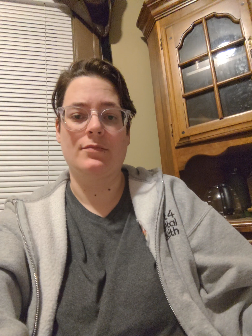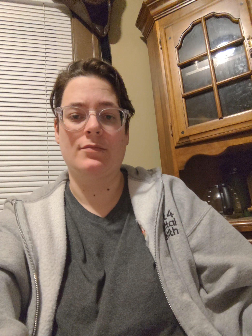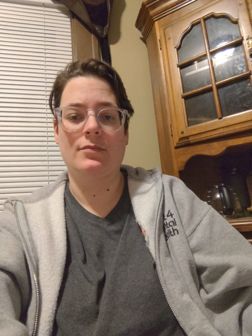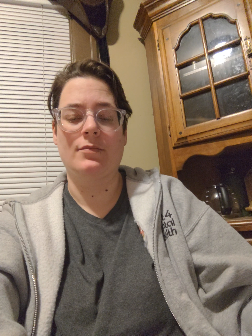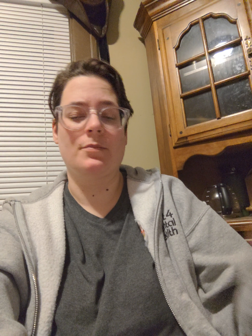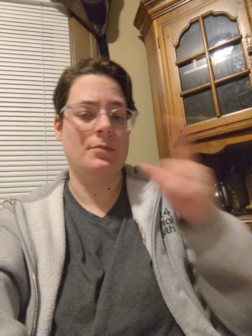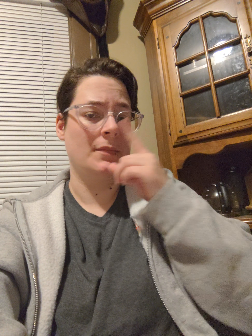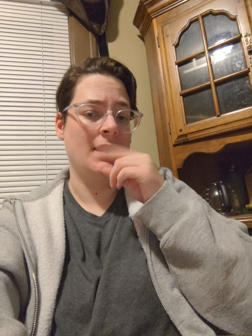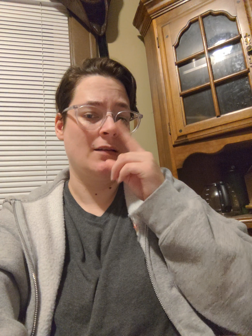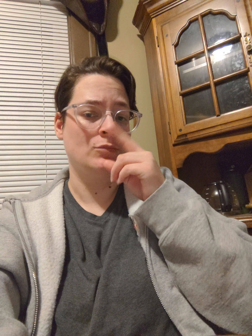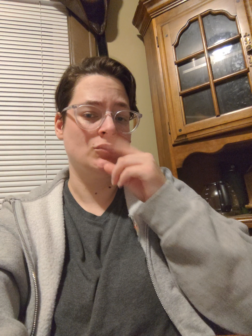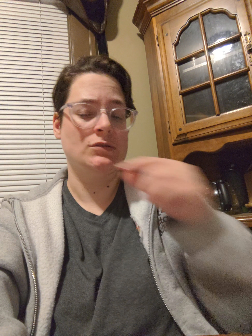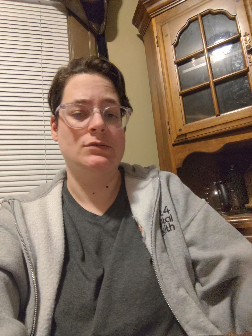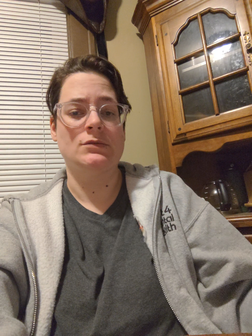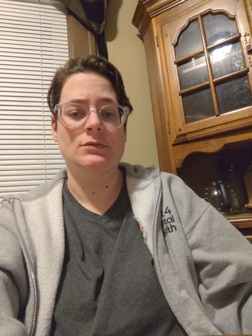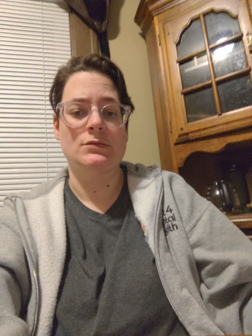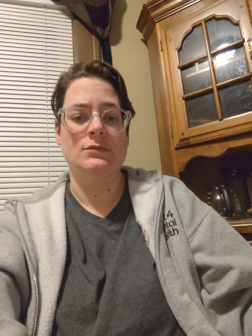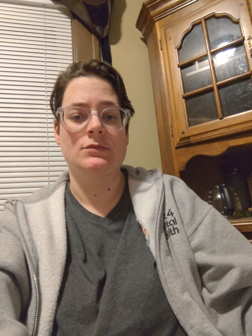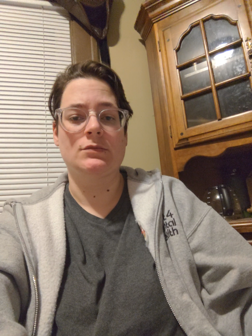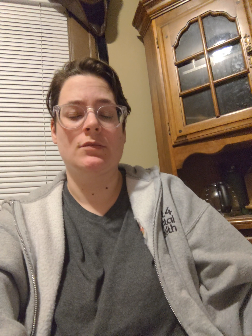mouse